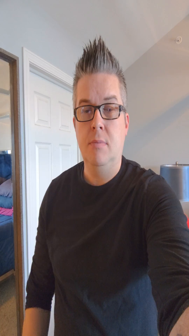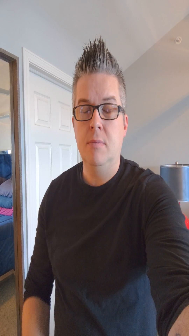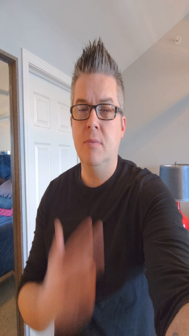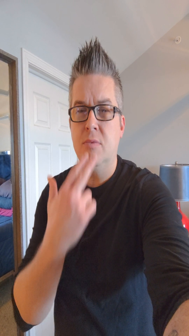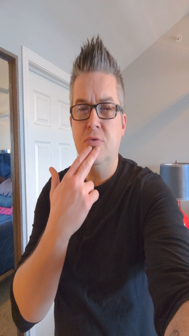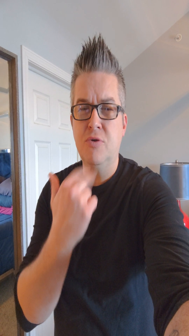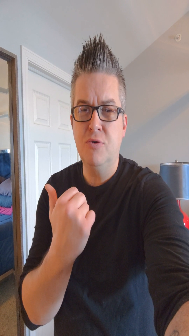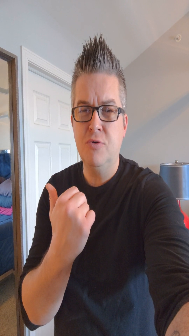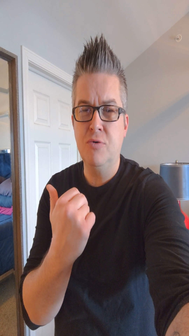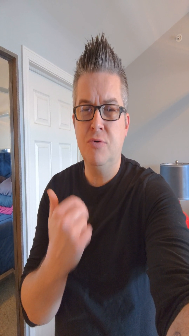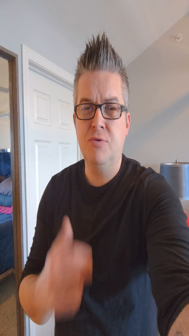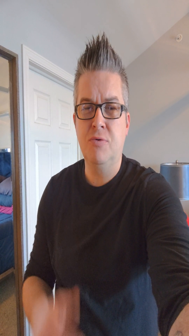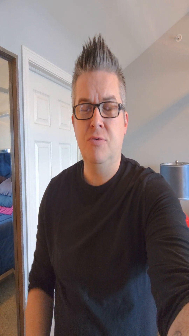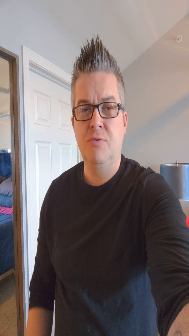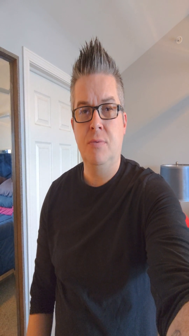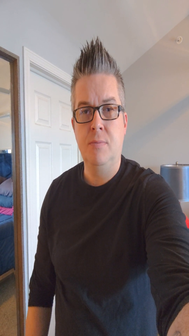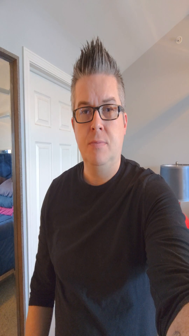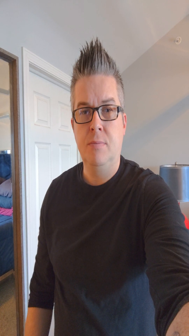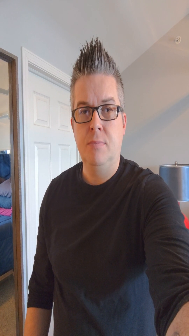cute